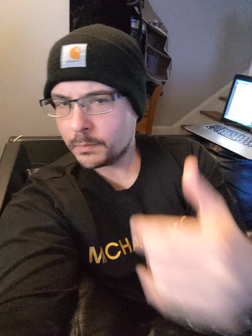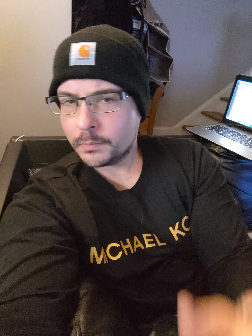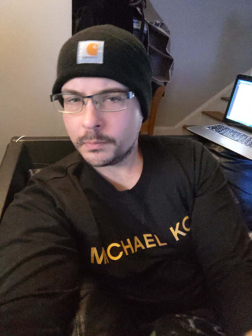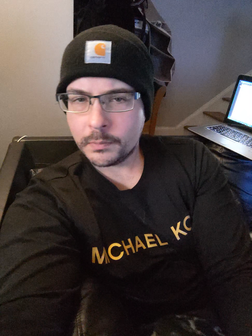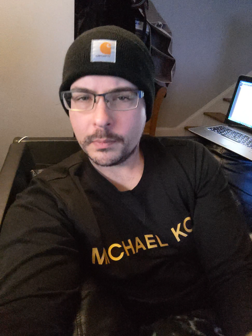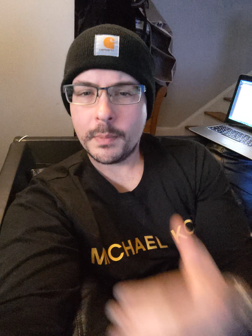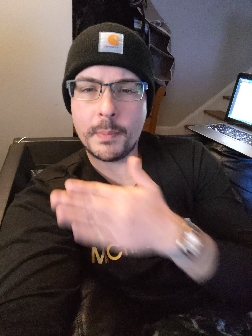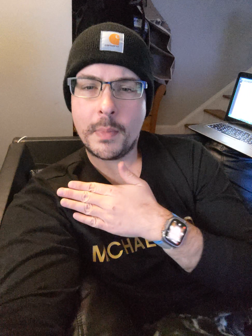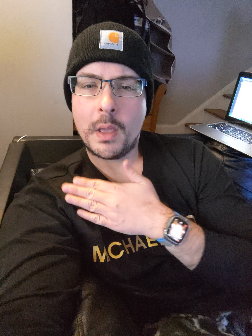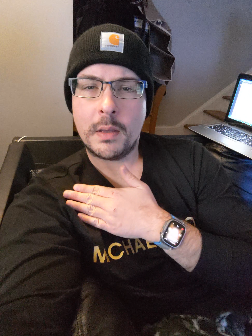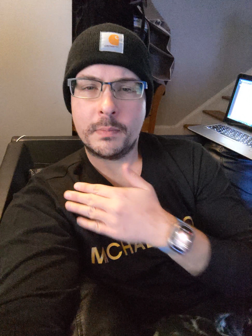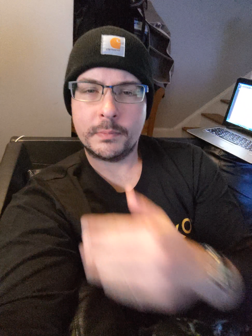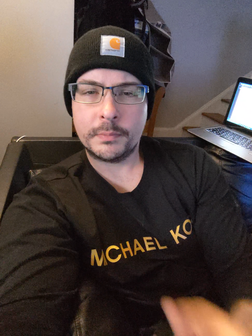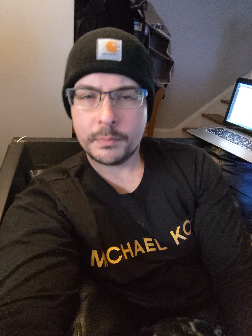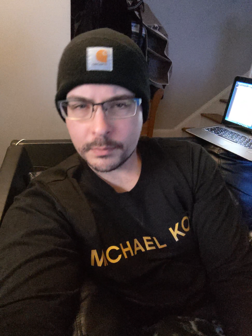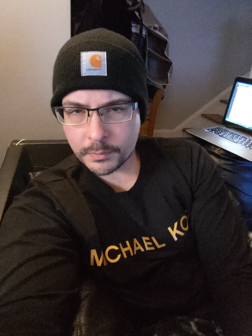my